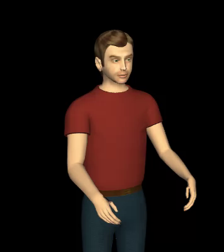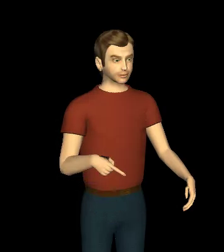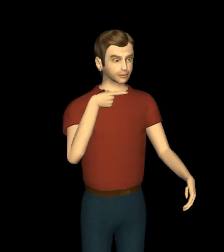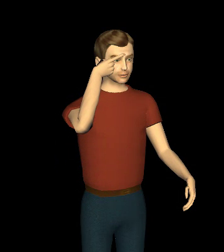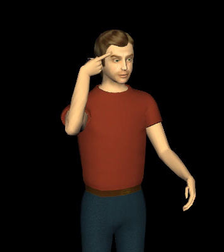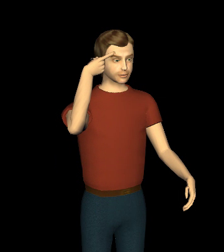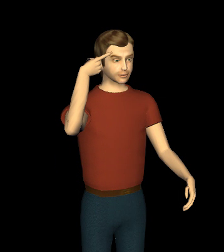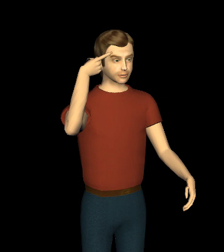ذكي